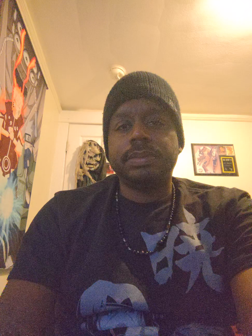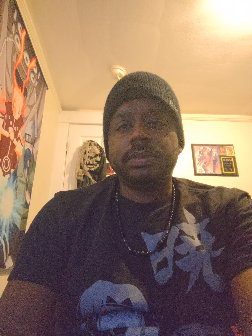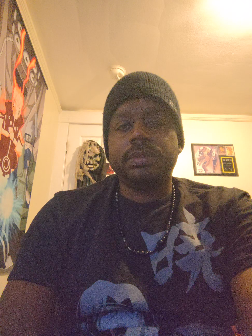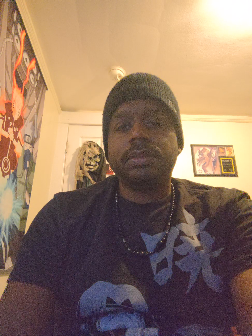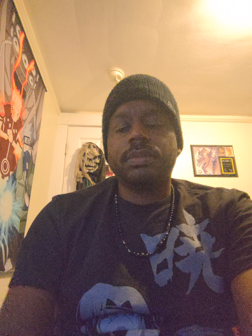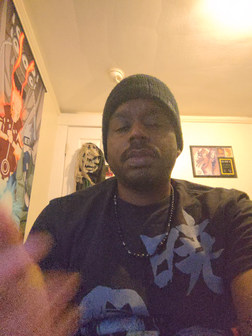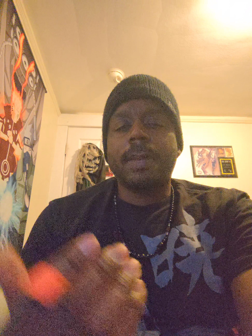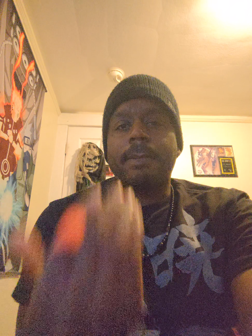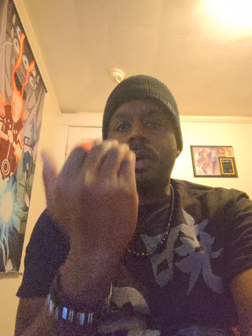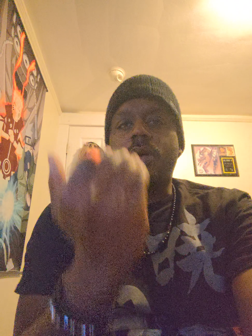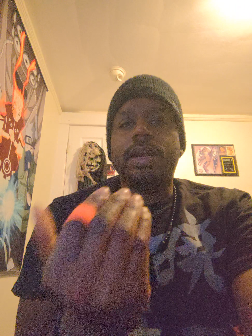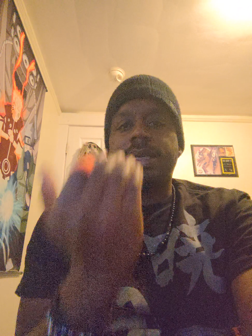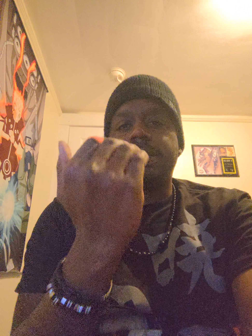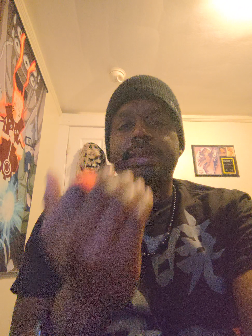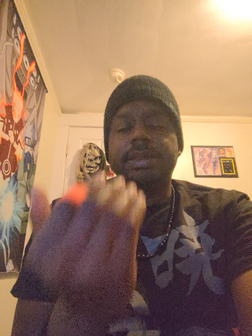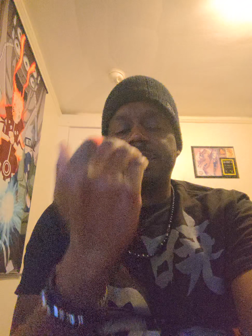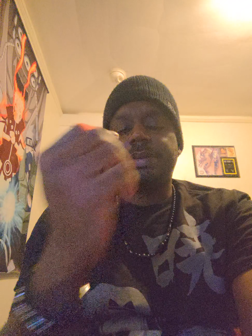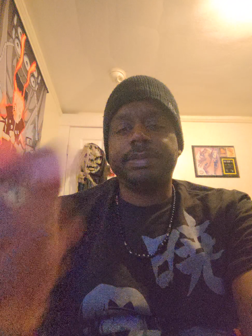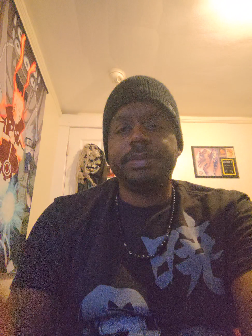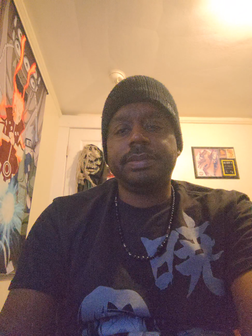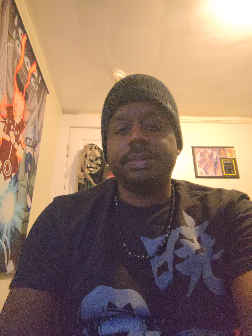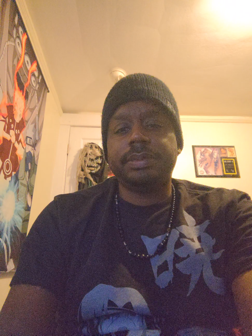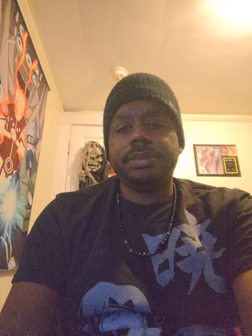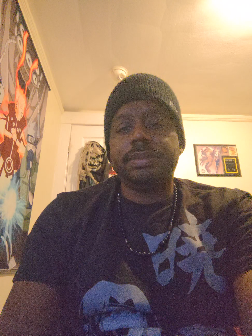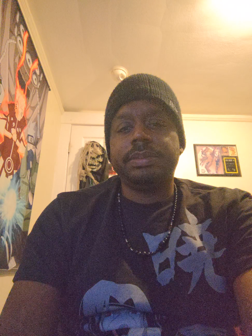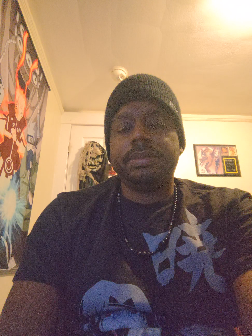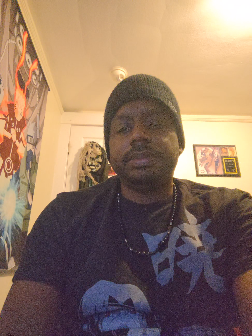morning